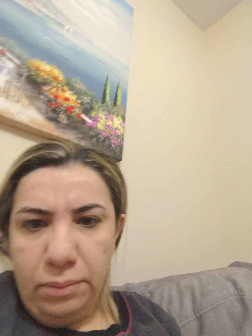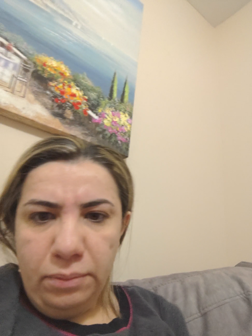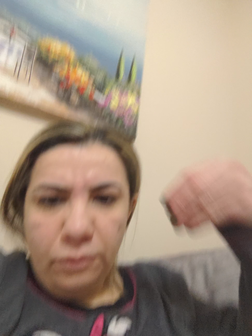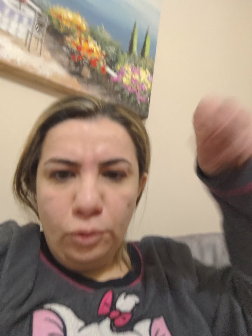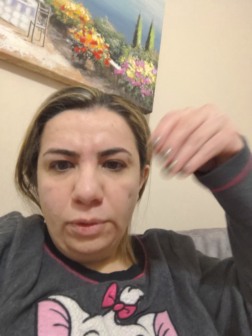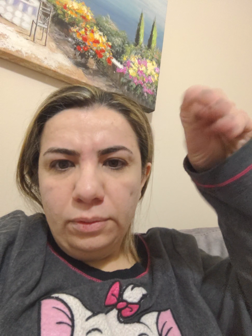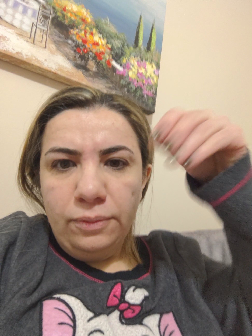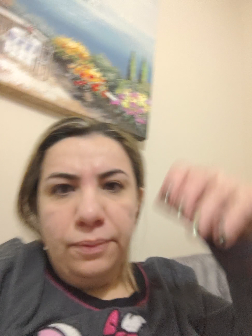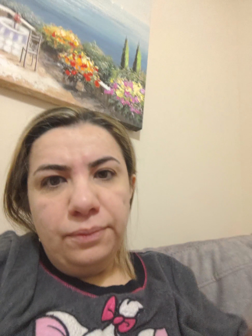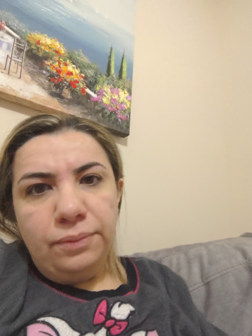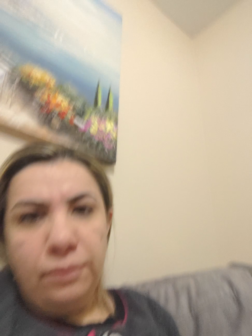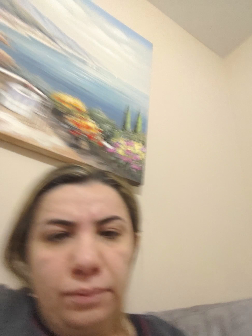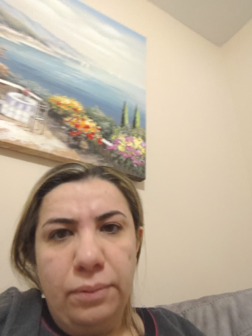store